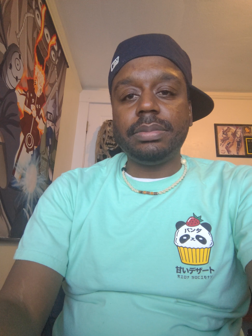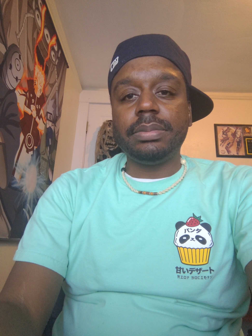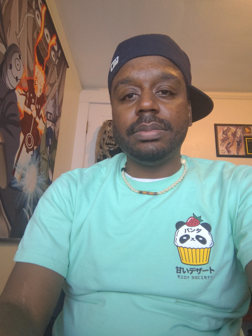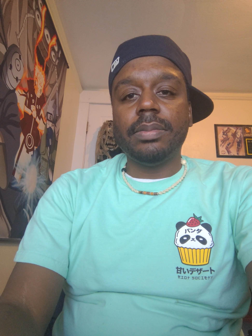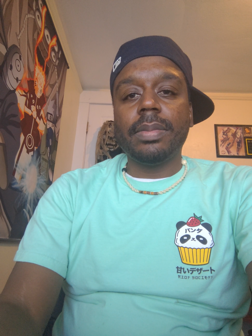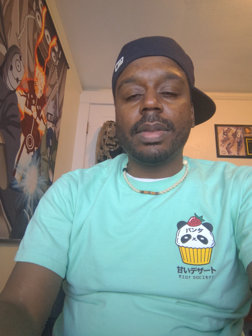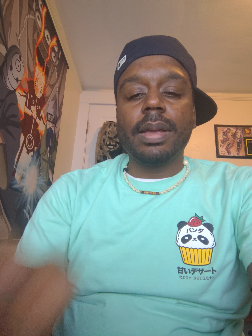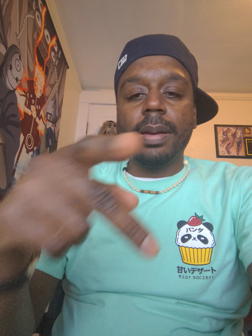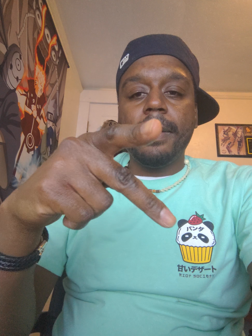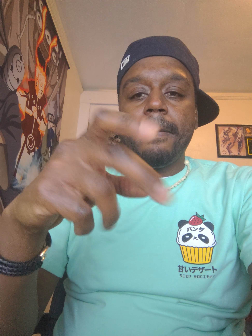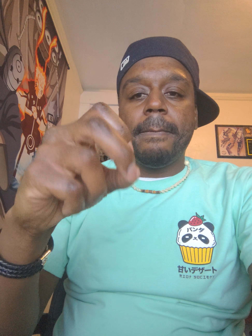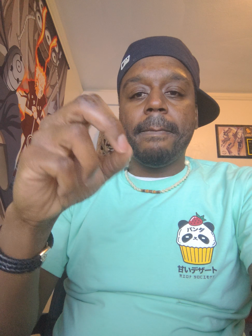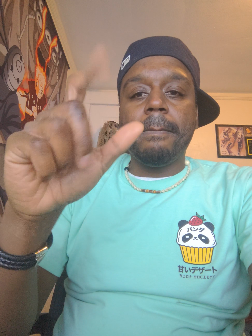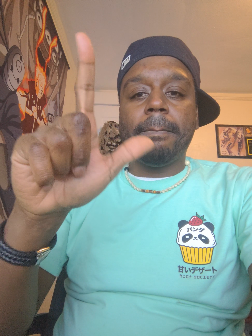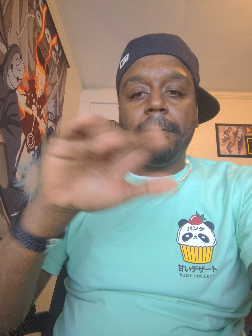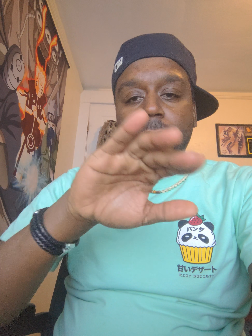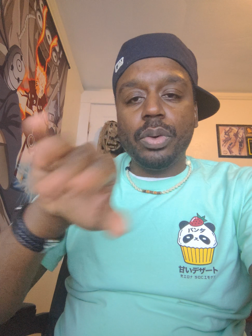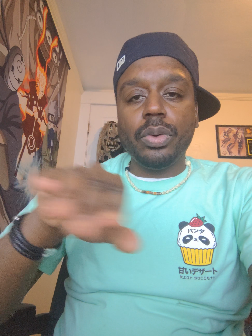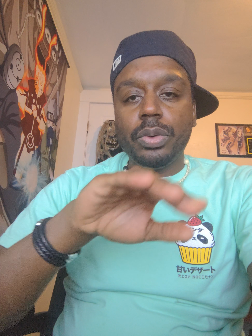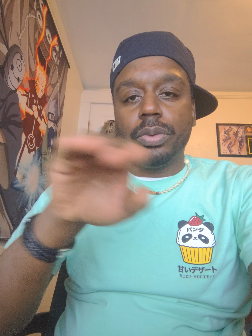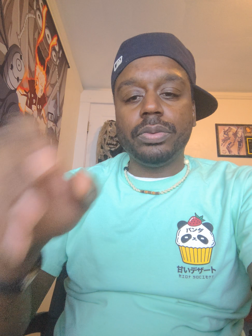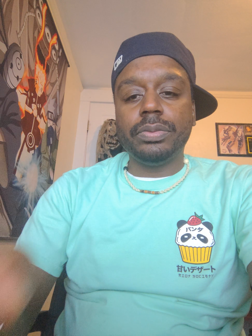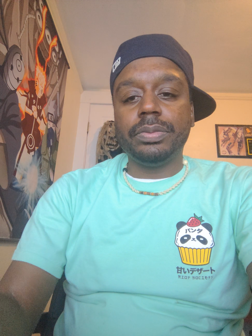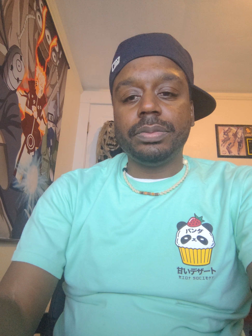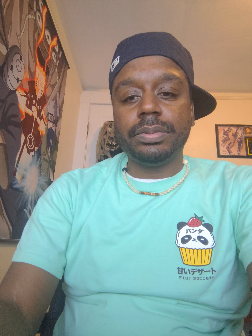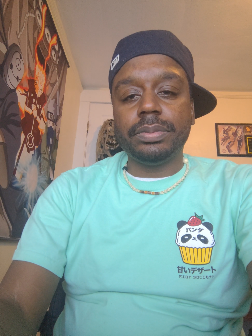pool